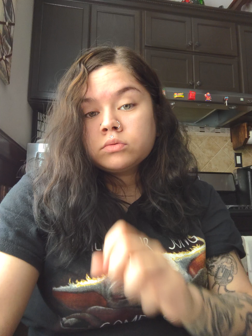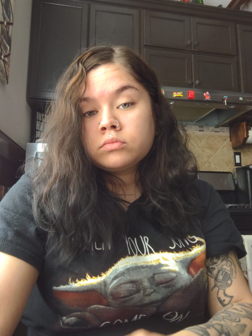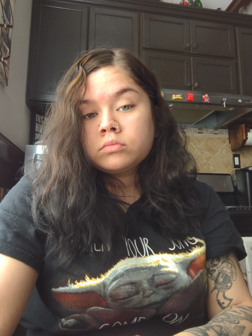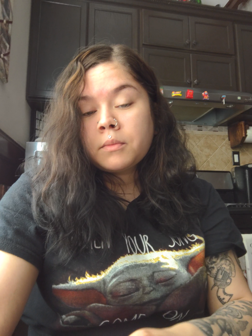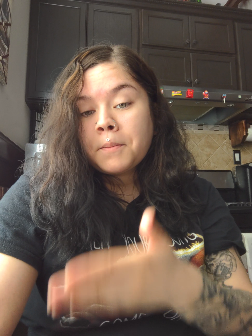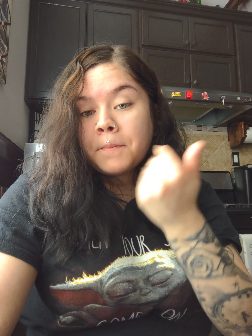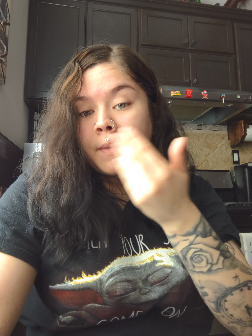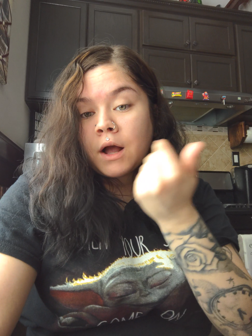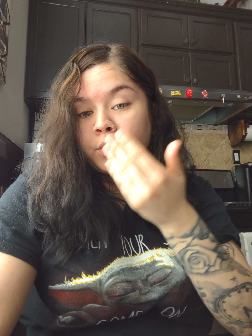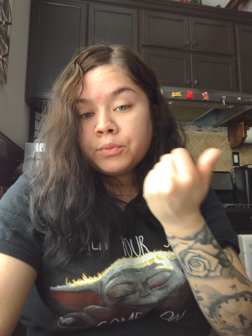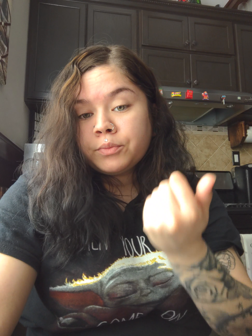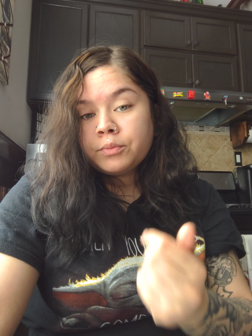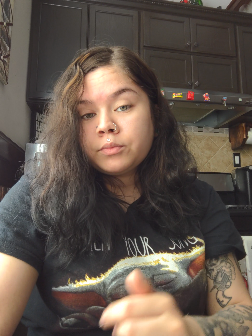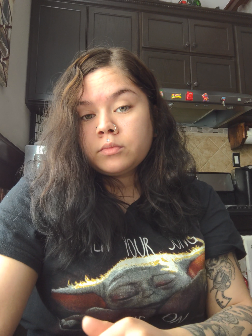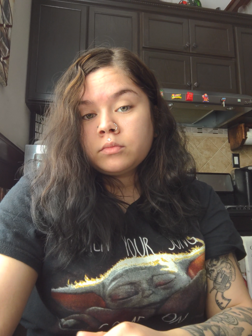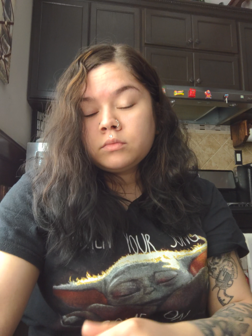better